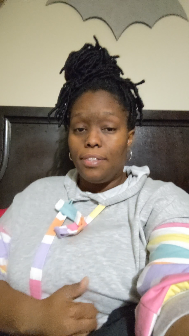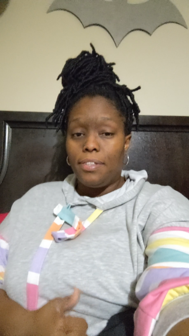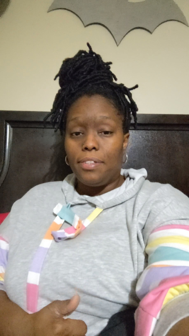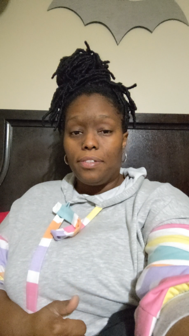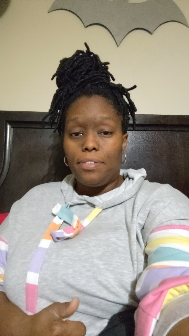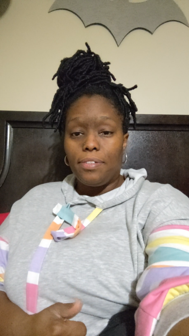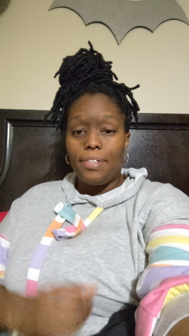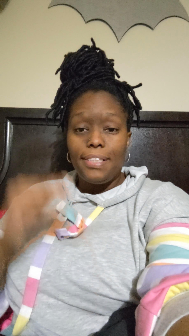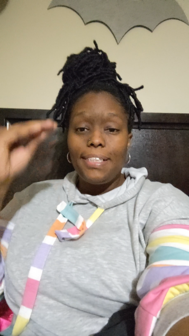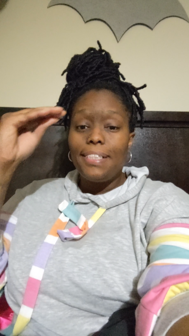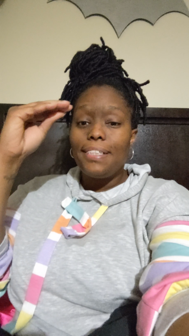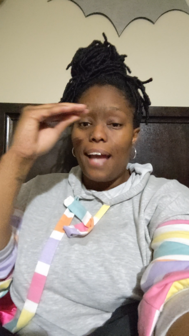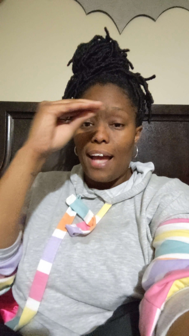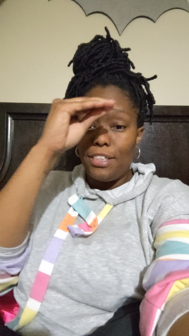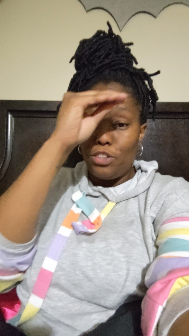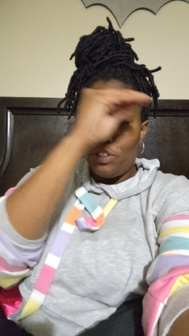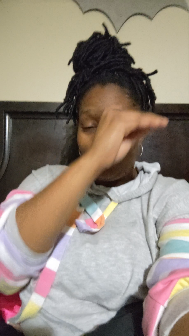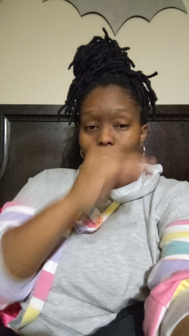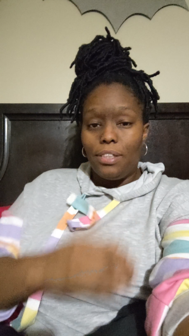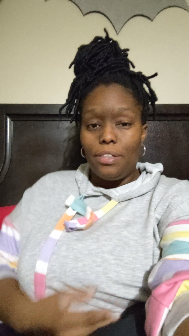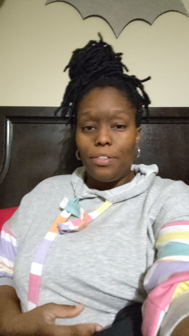dinosaur